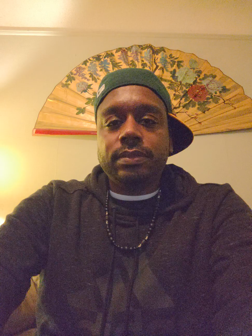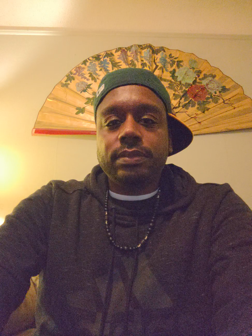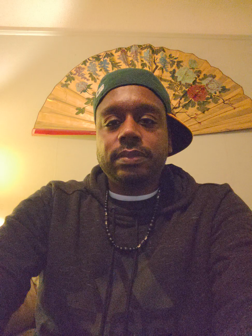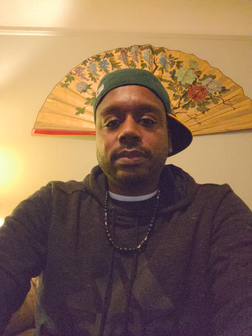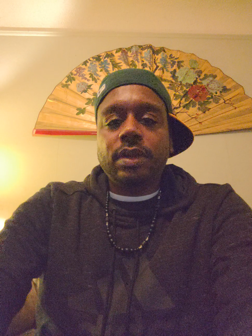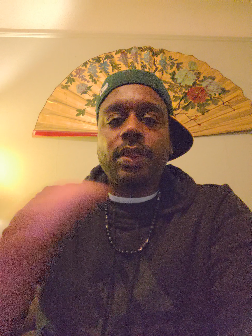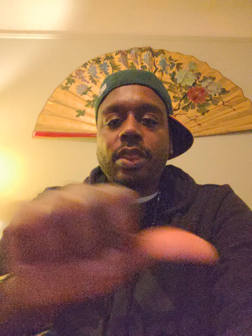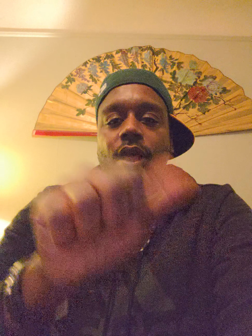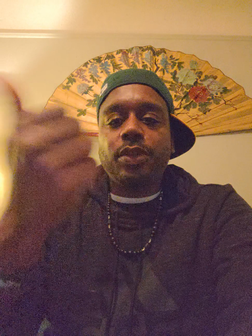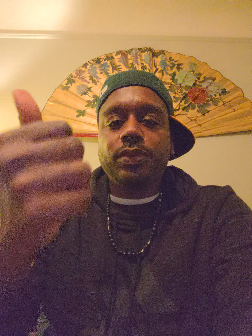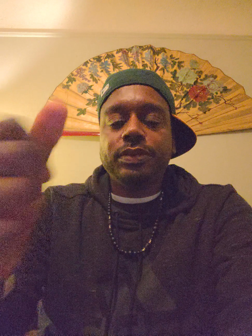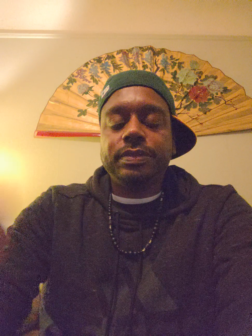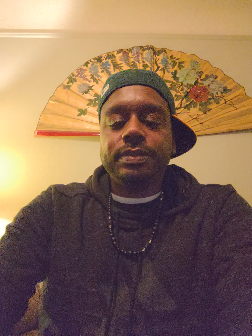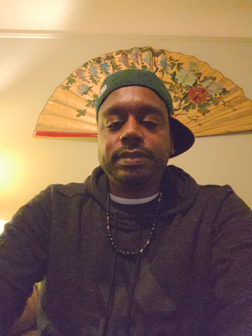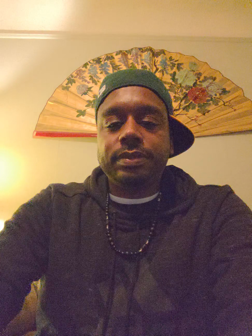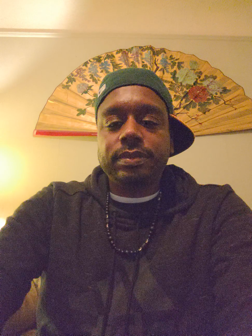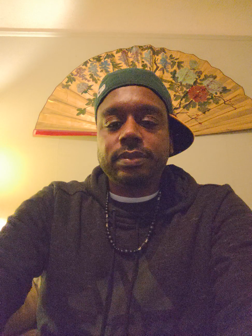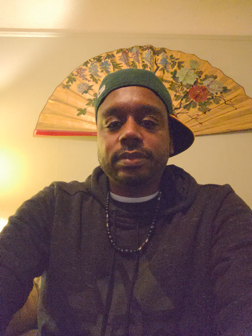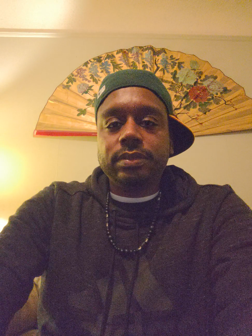another